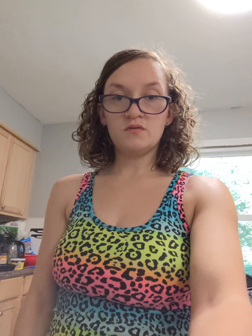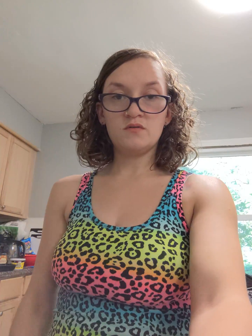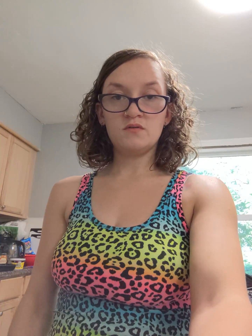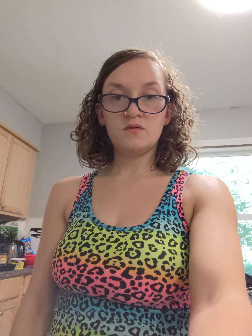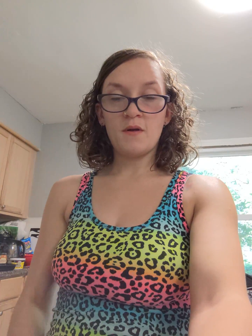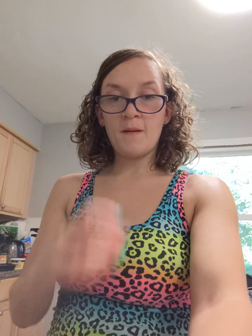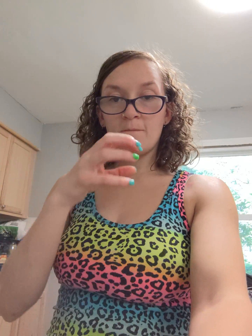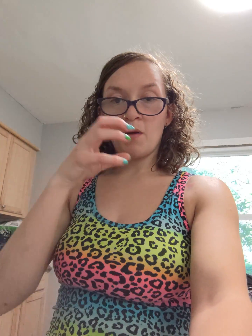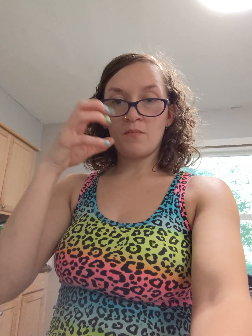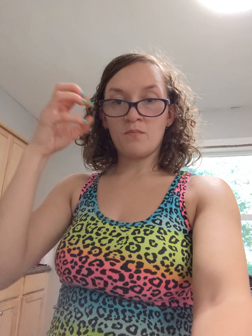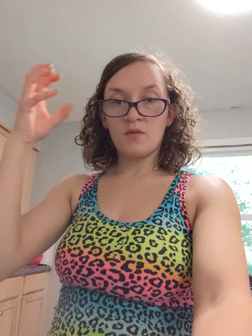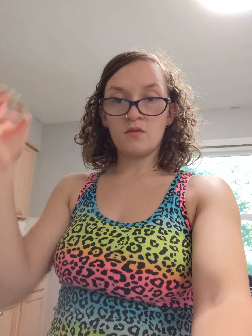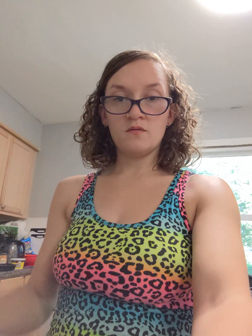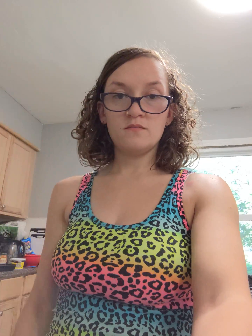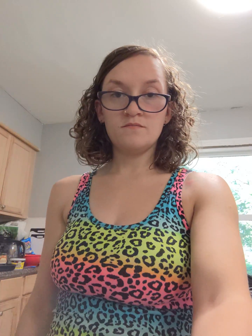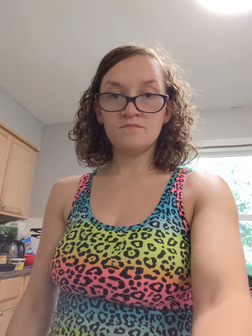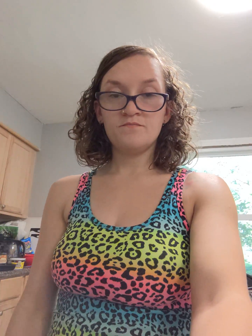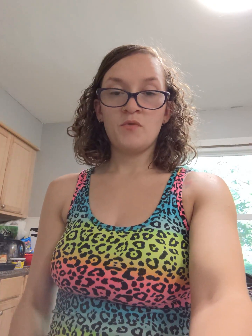bubbles